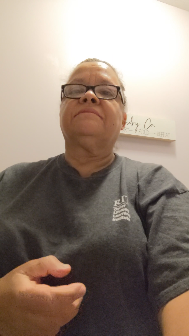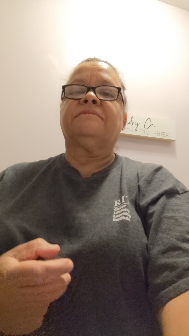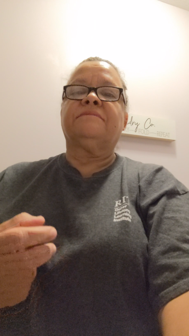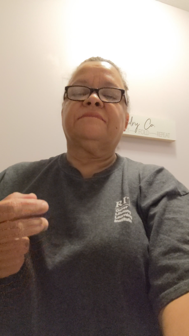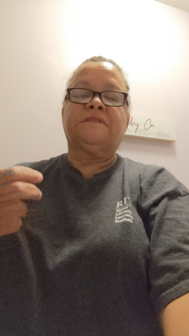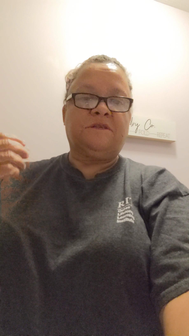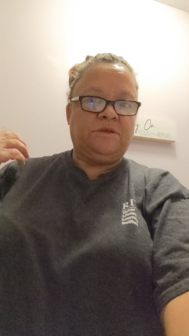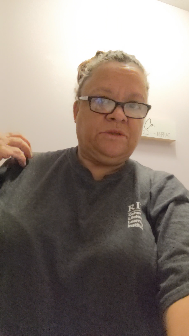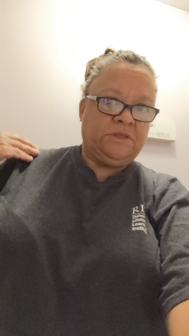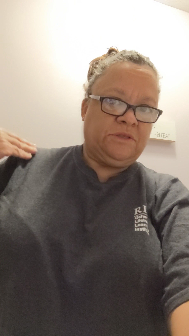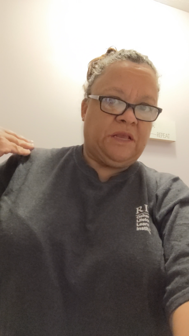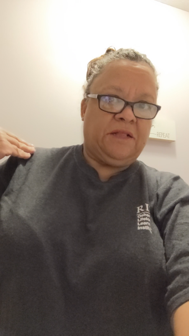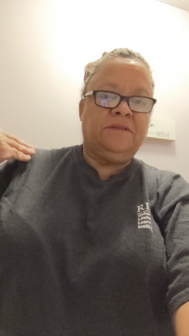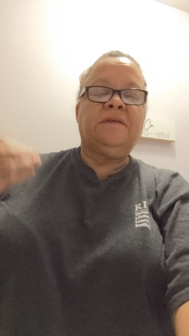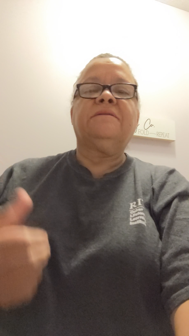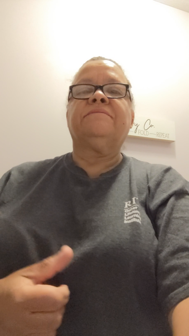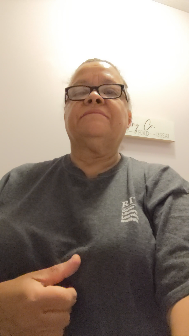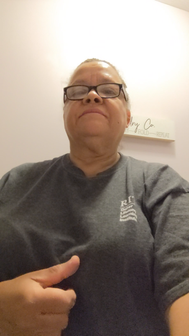shoulder